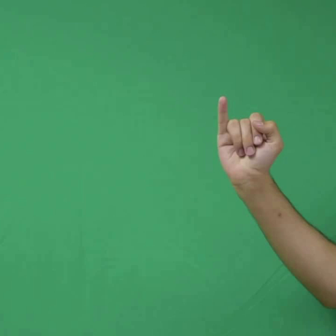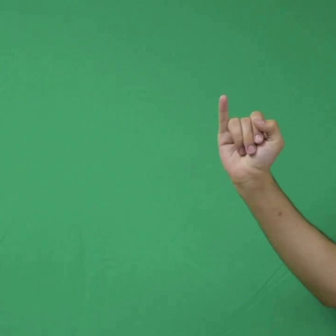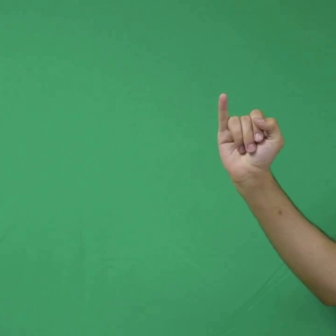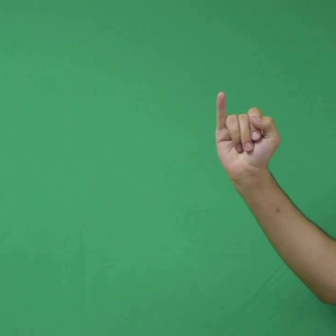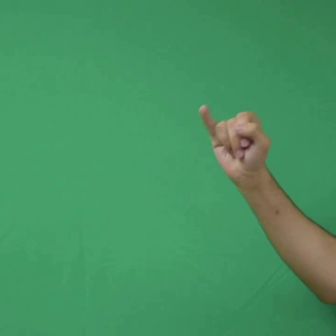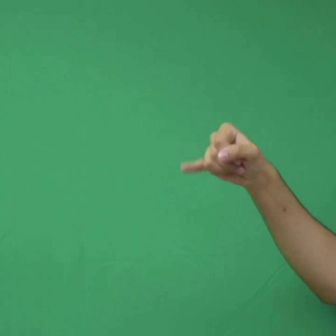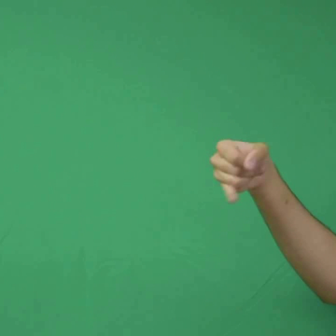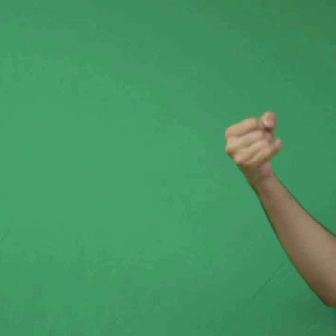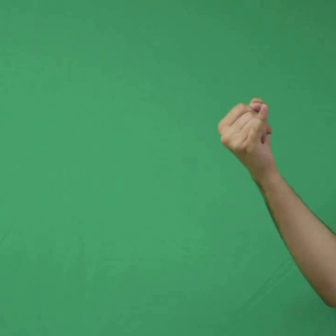J